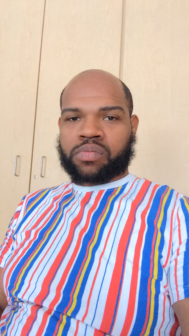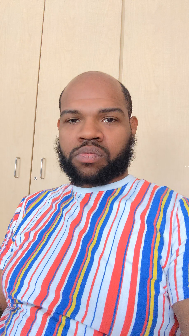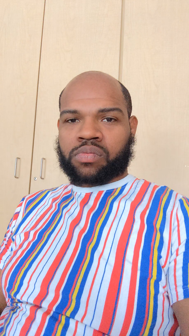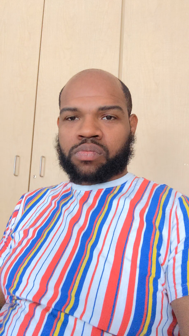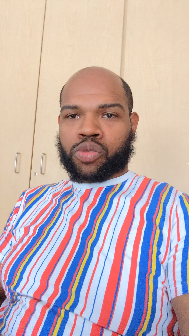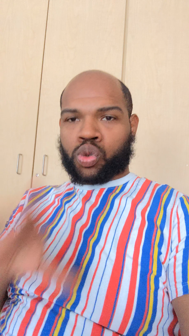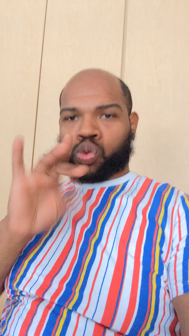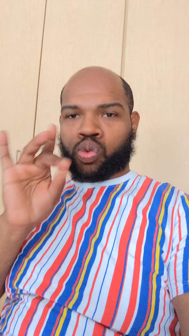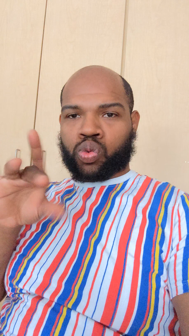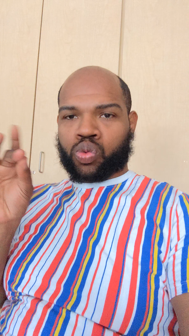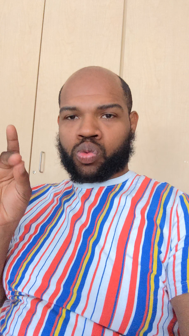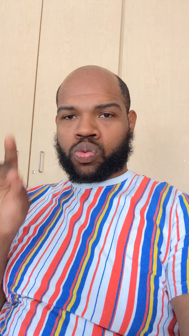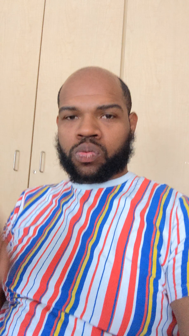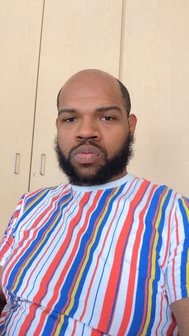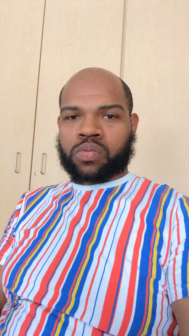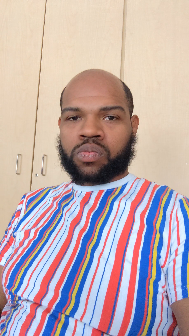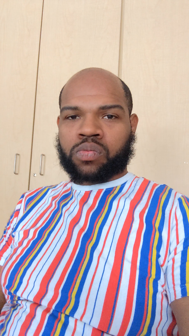choose